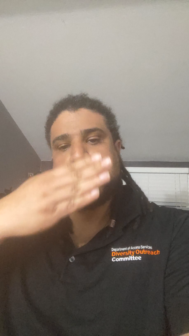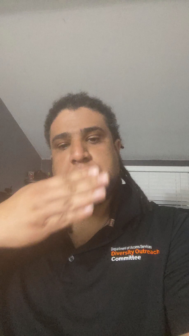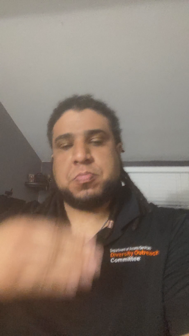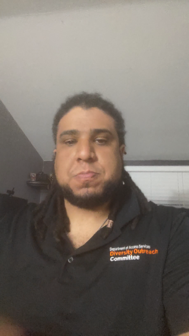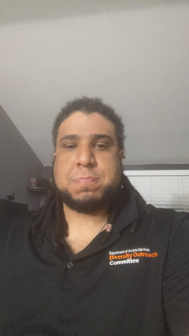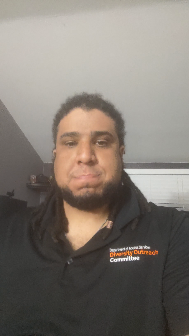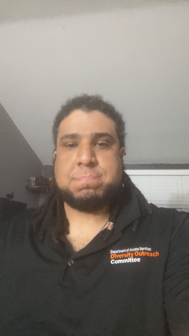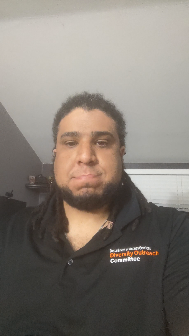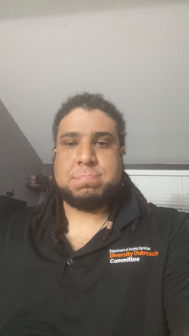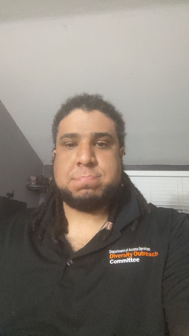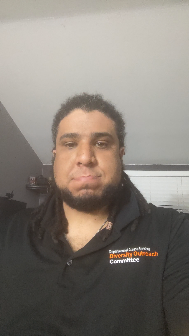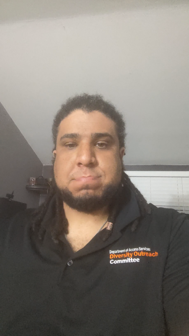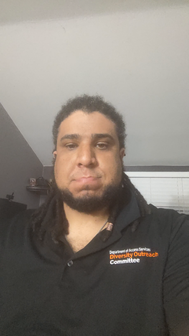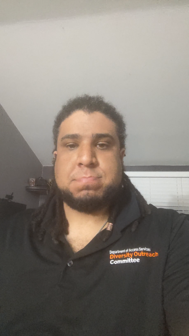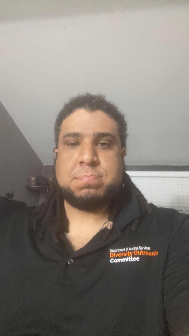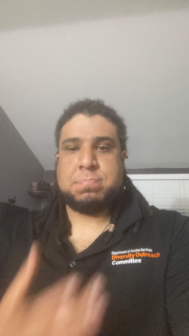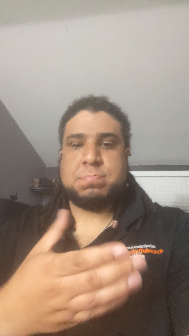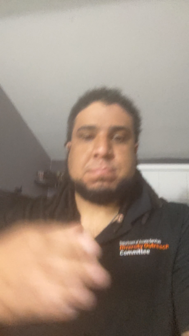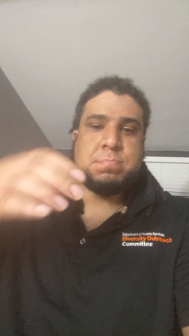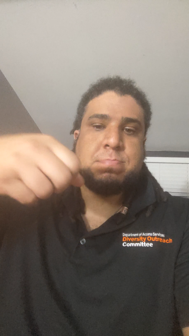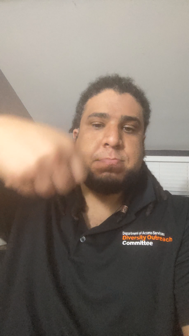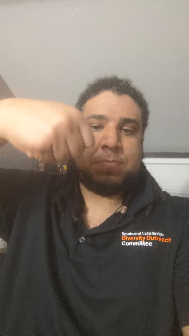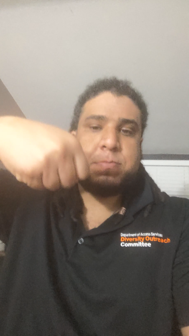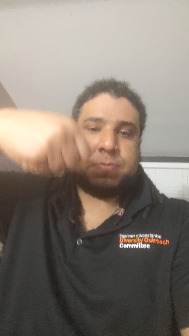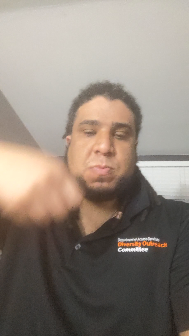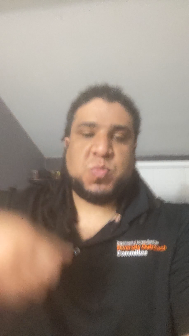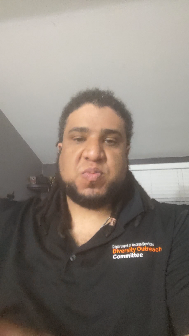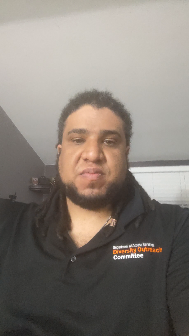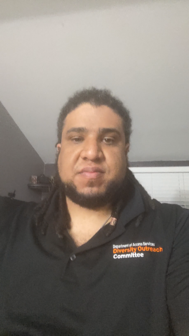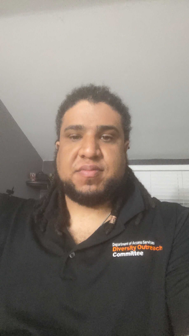bucket